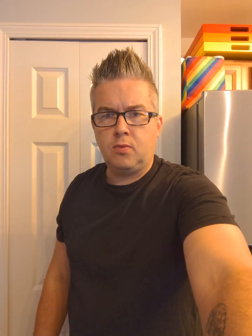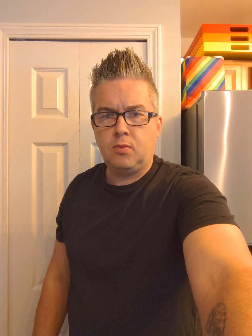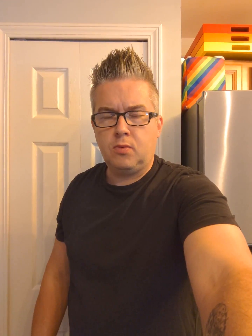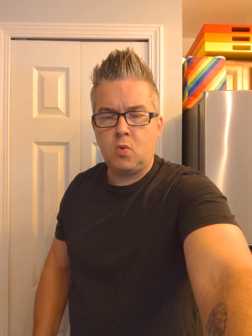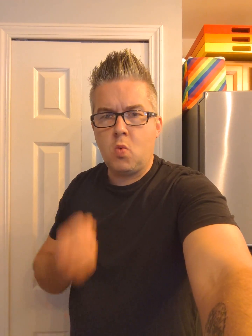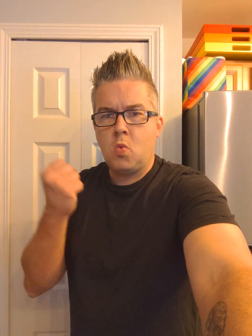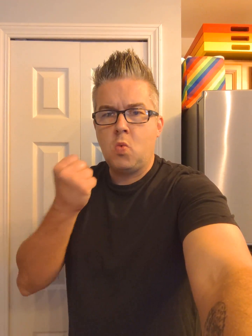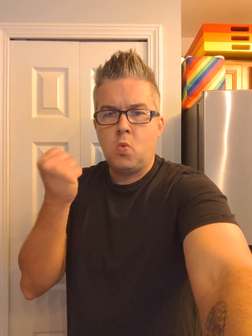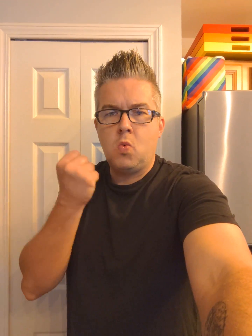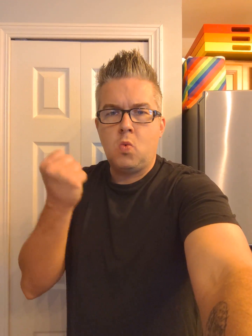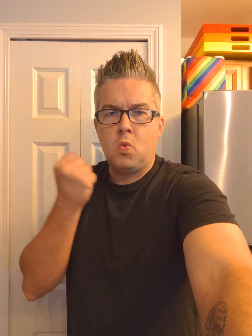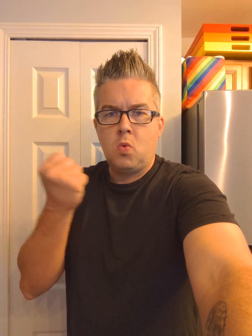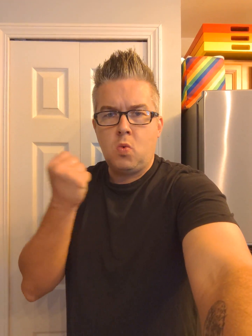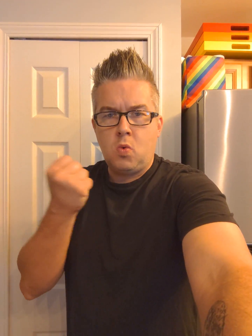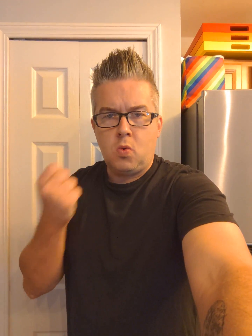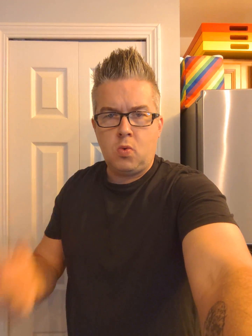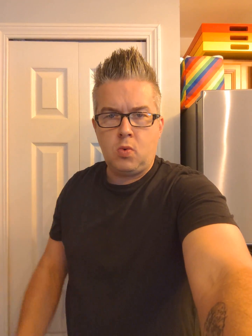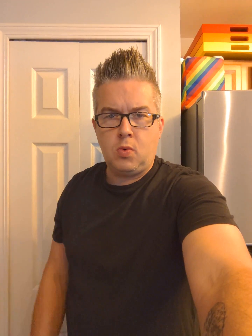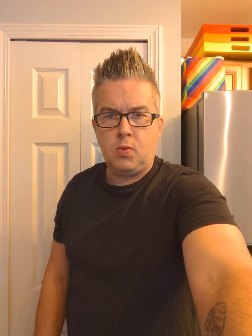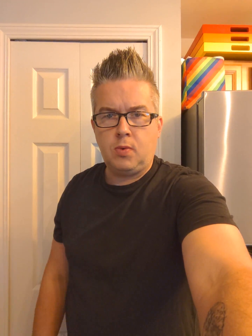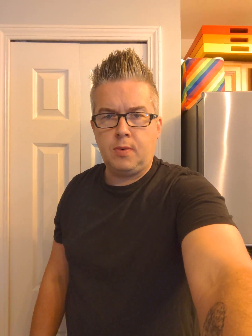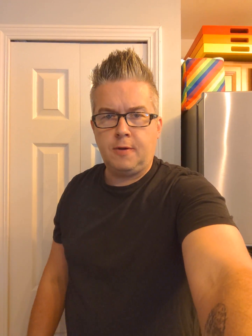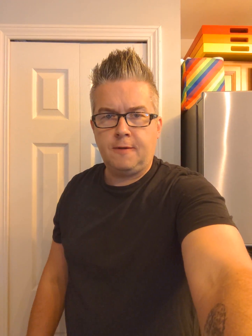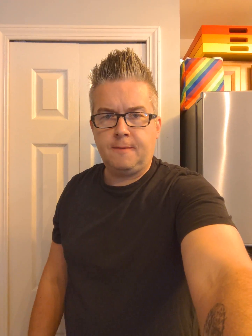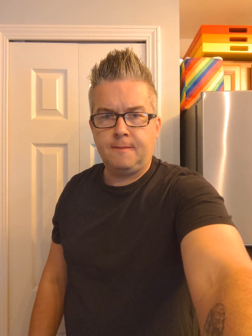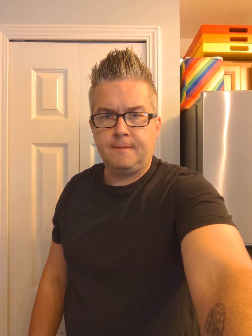hold